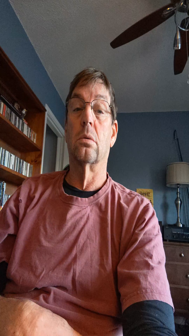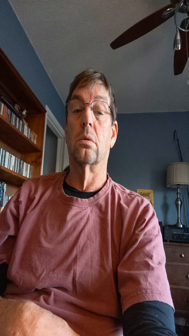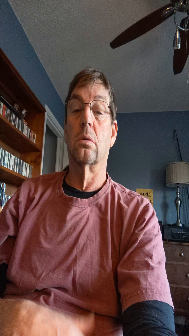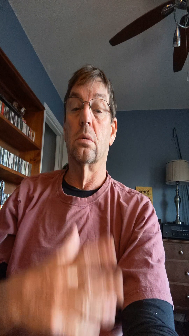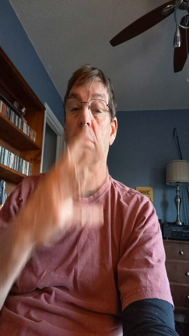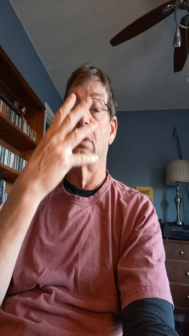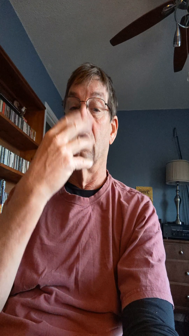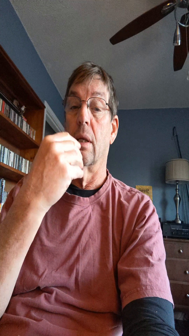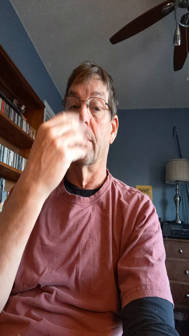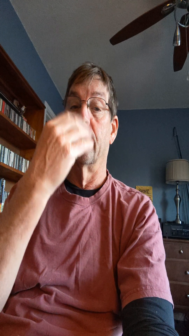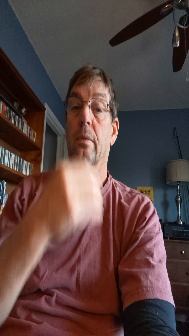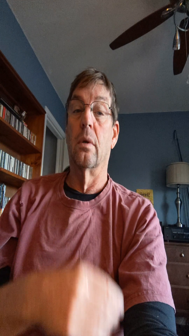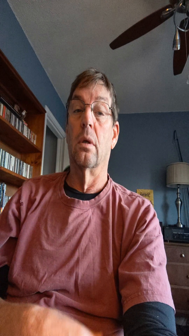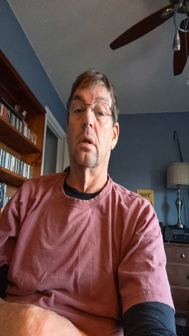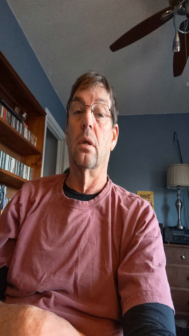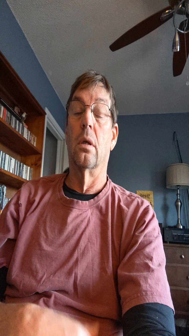sleep